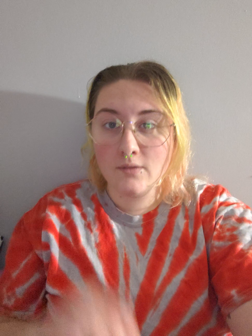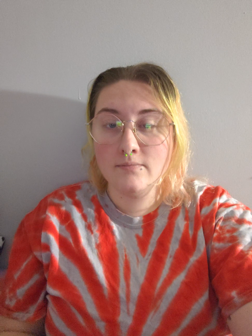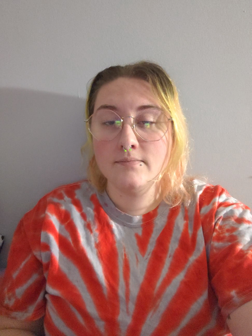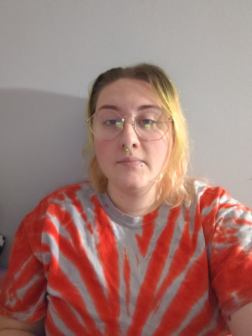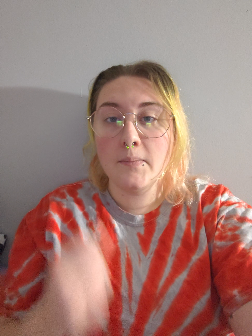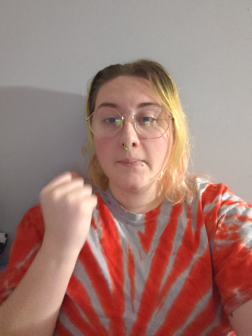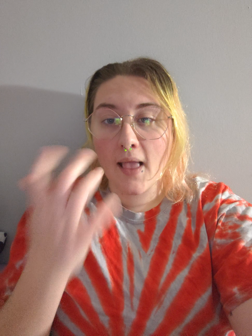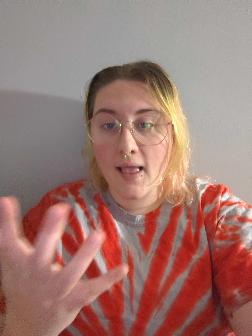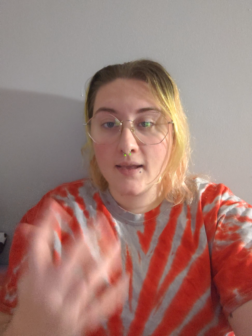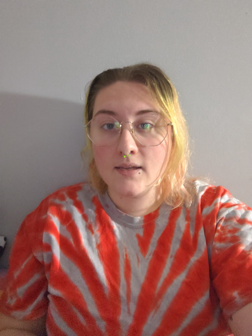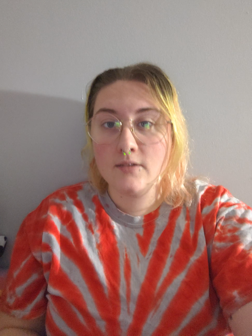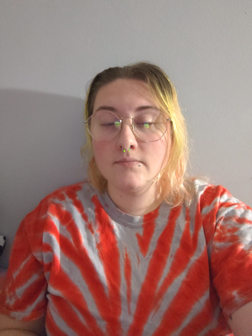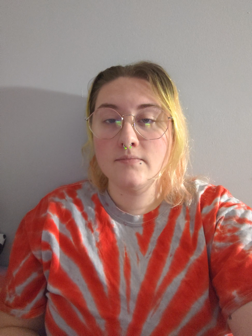many